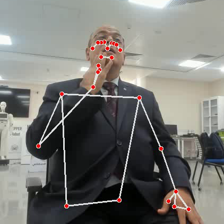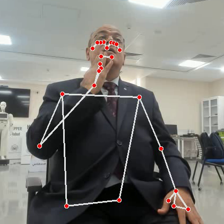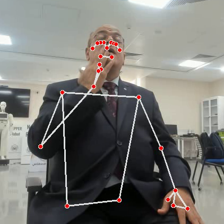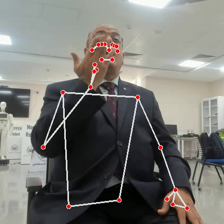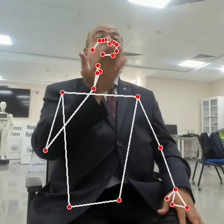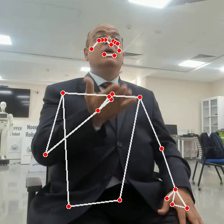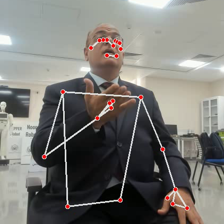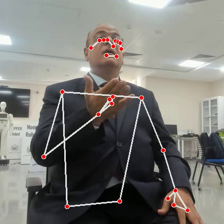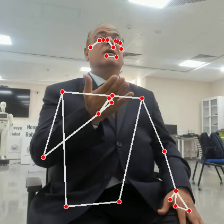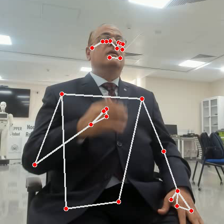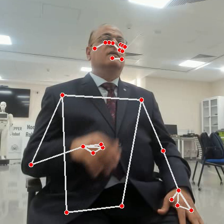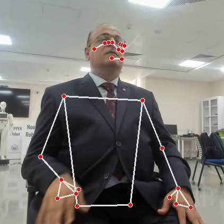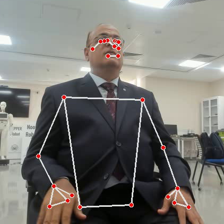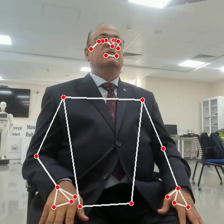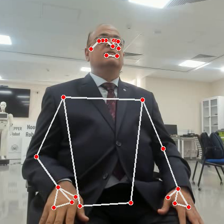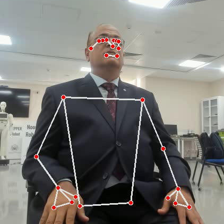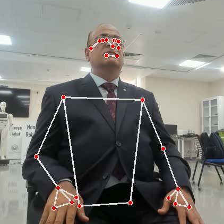yallhwy